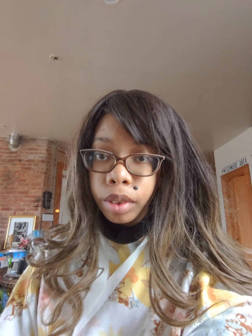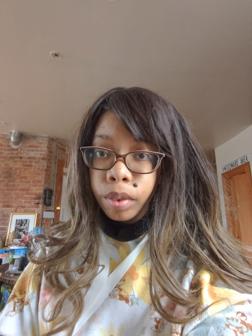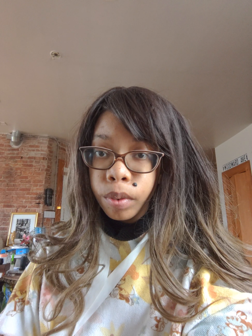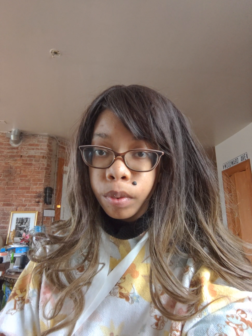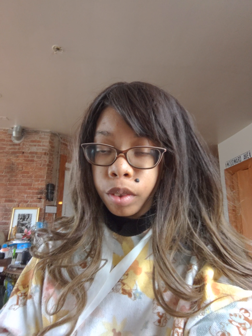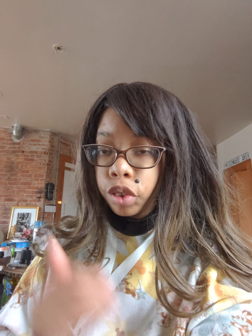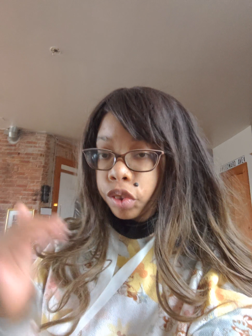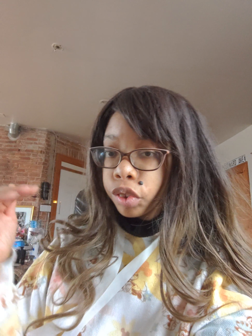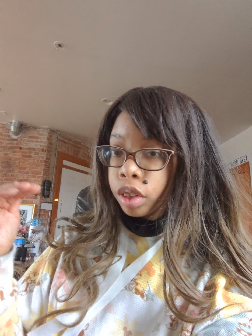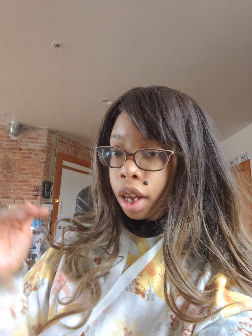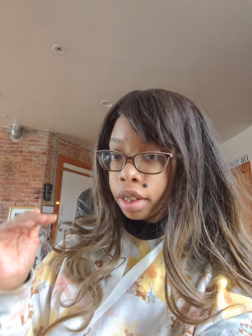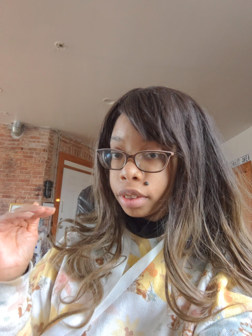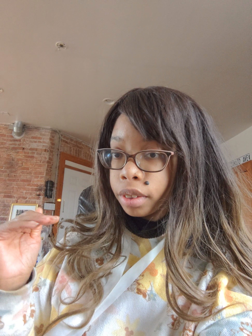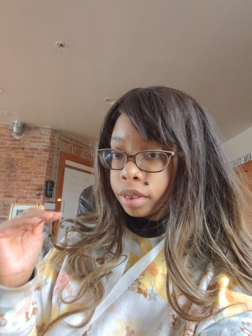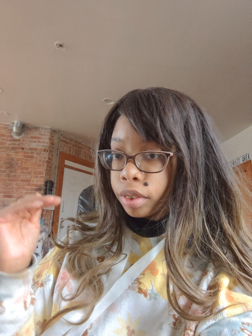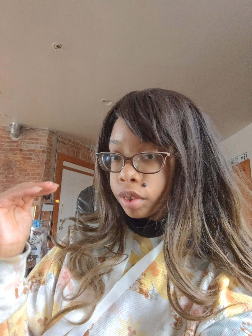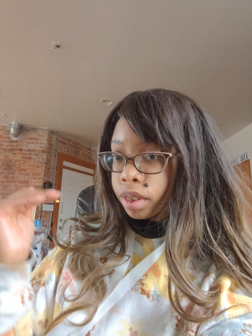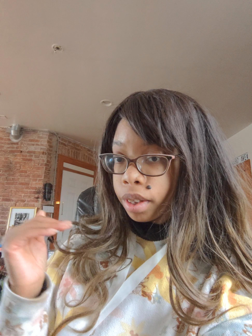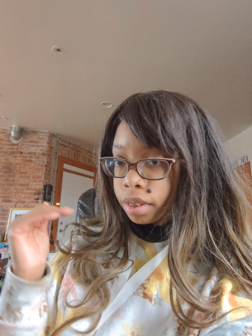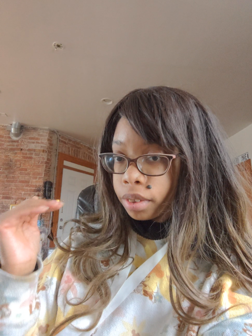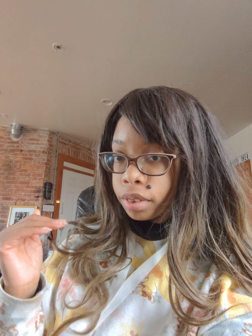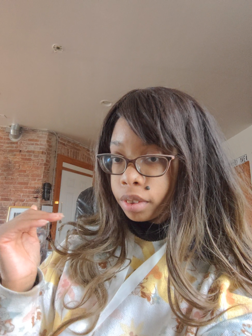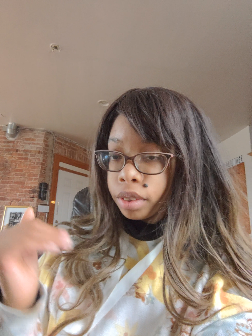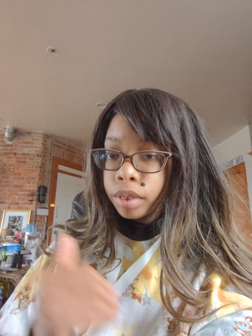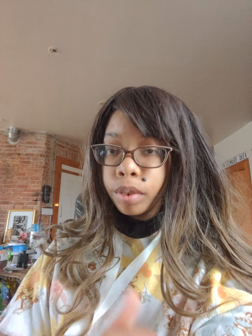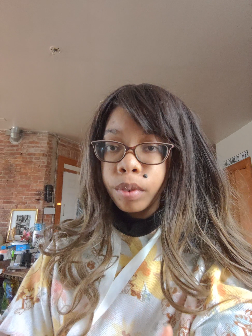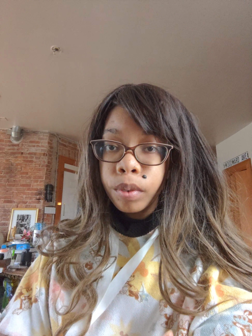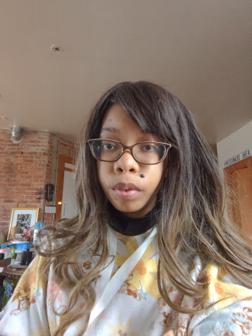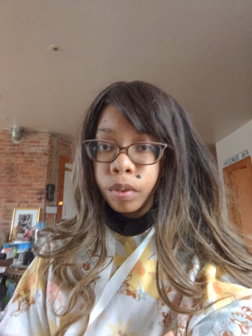child